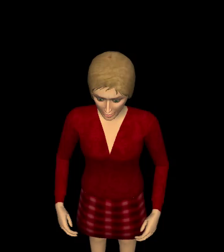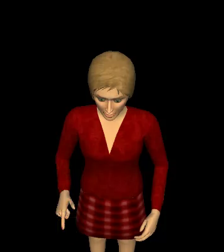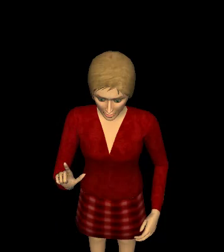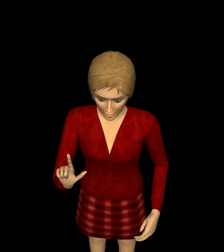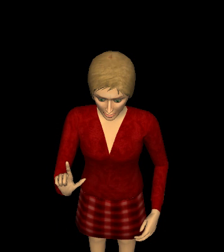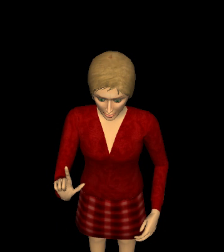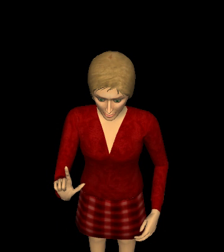2